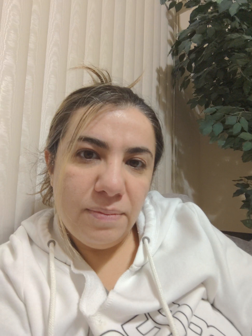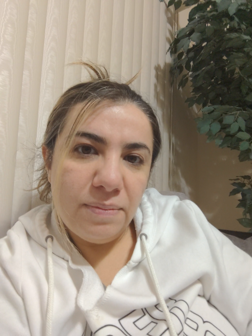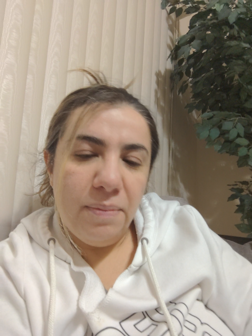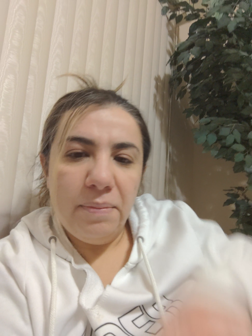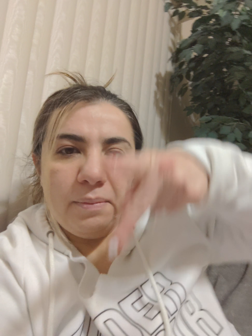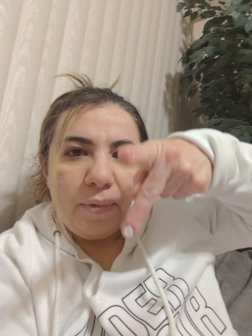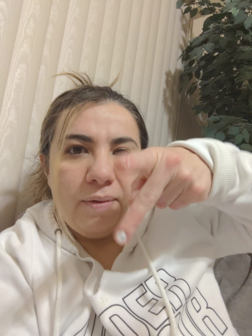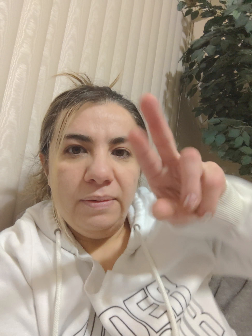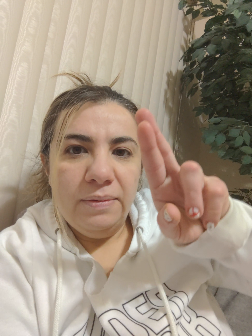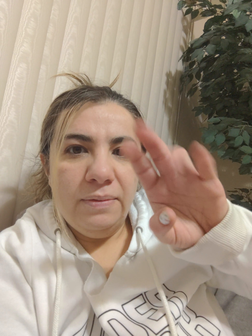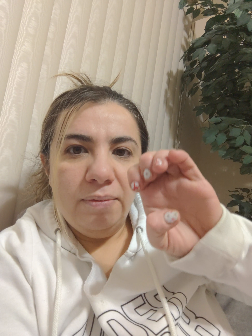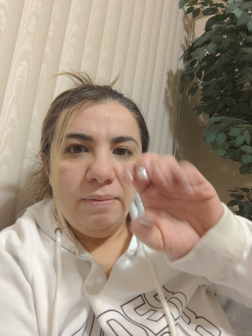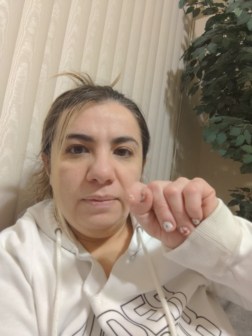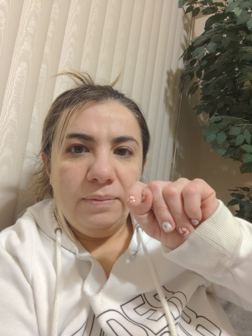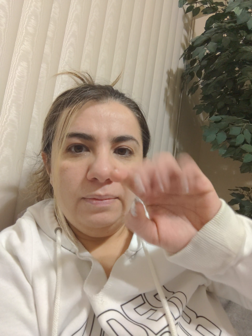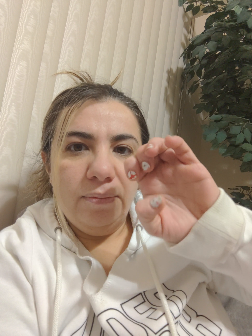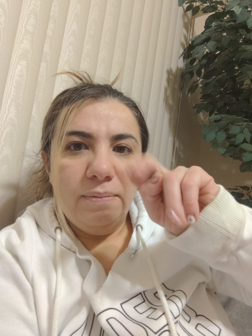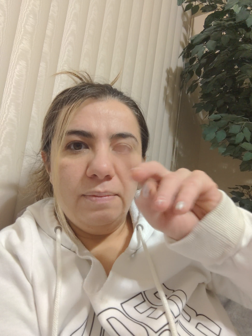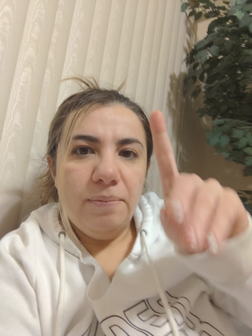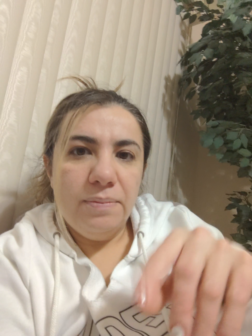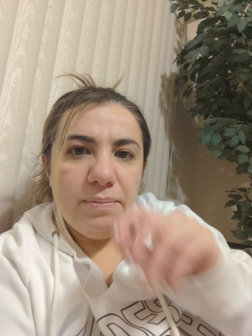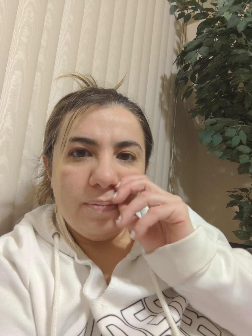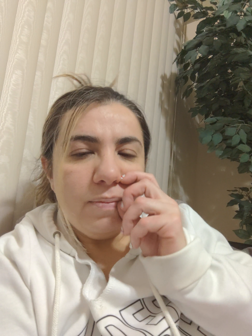pretend